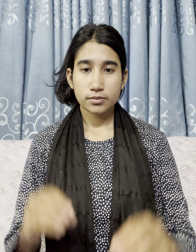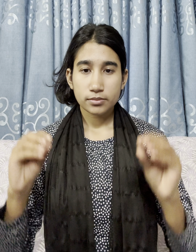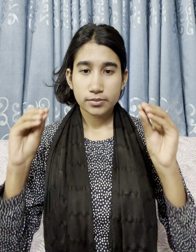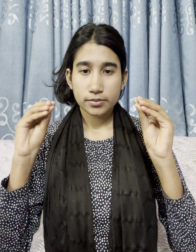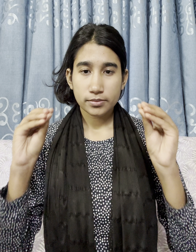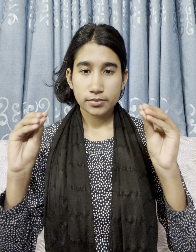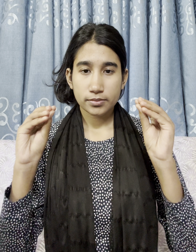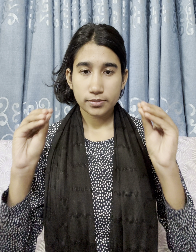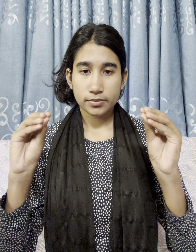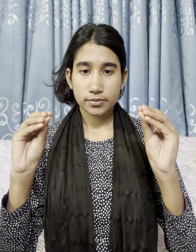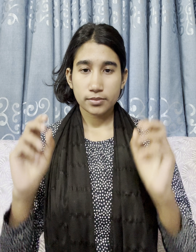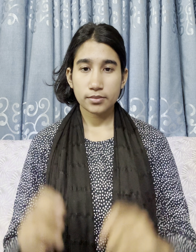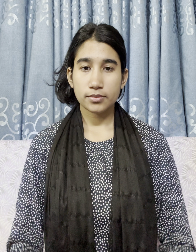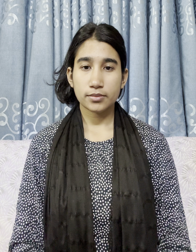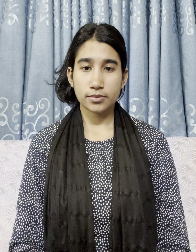উপদেশ দেয়া